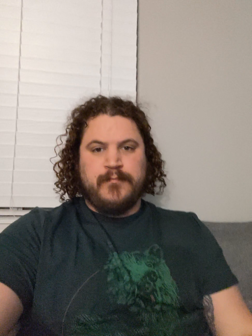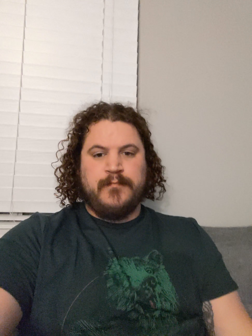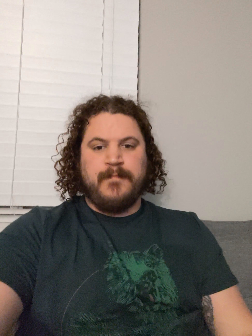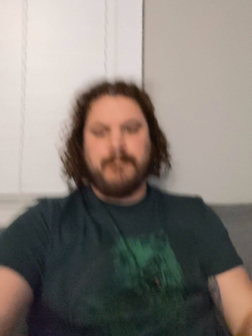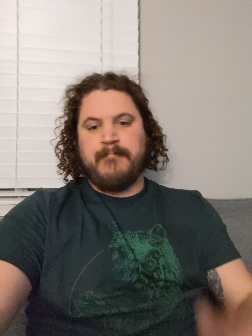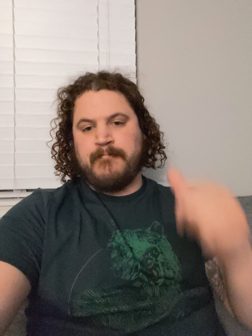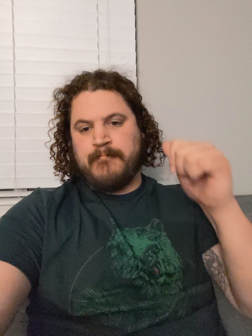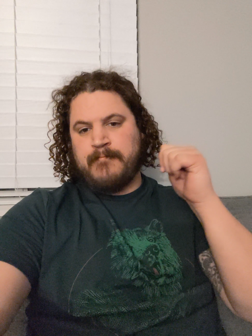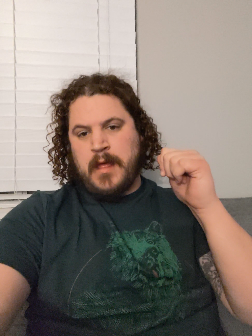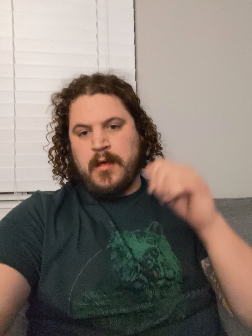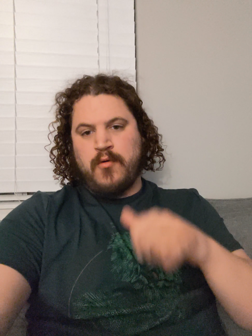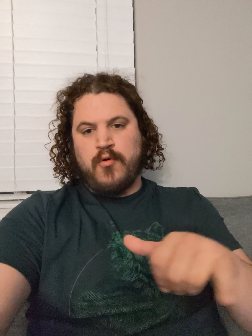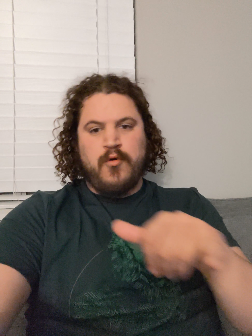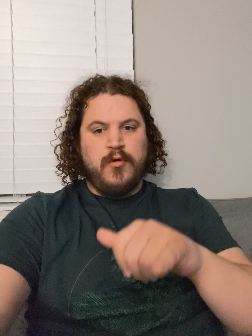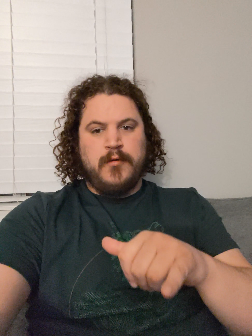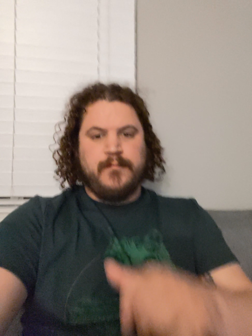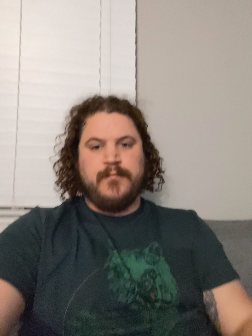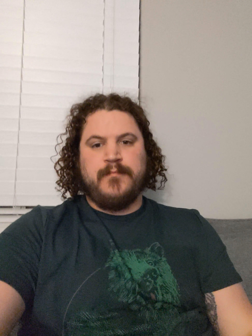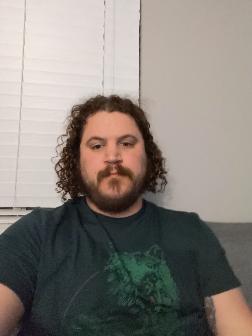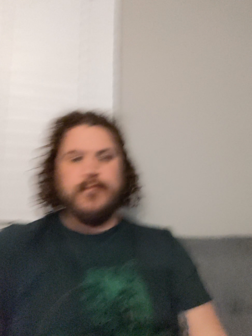backyard